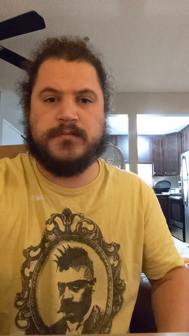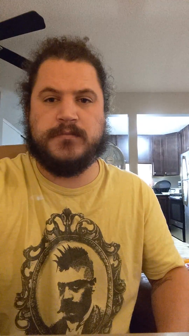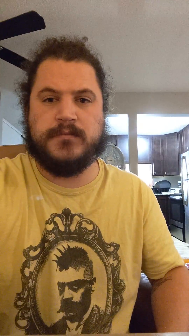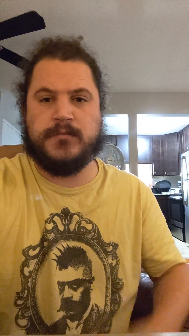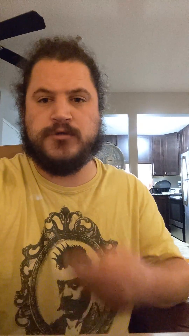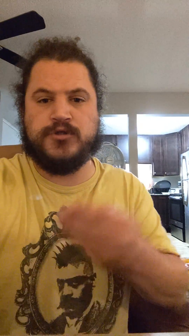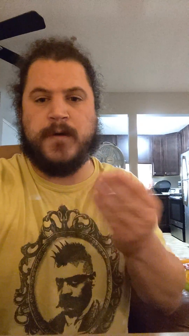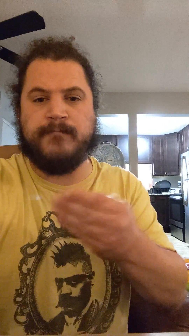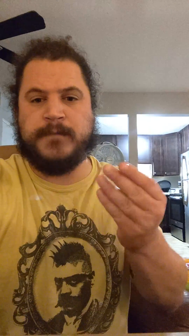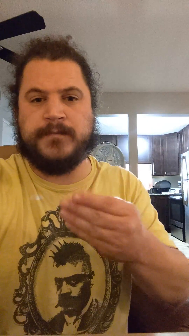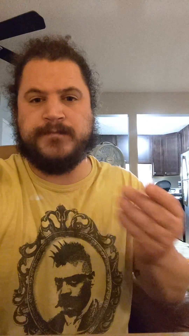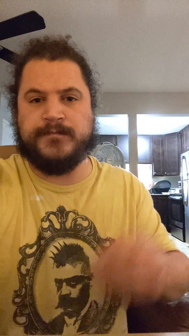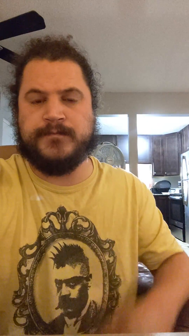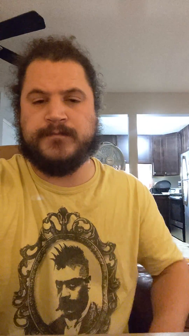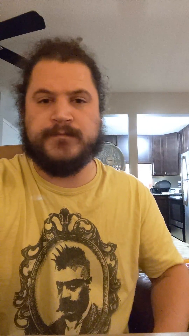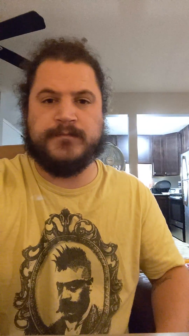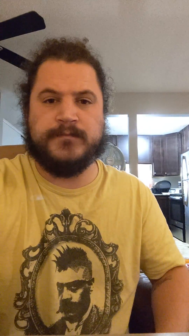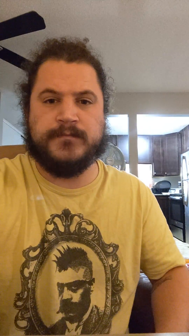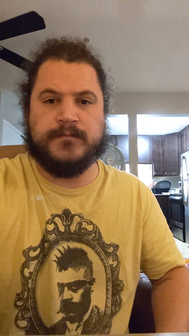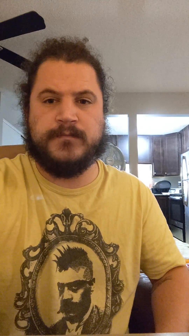shopping